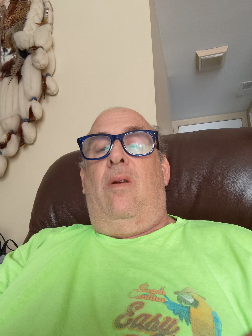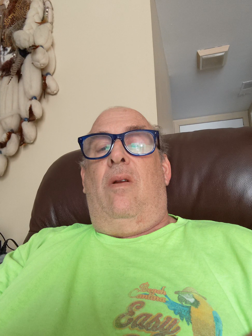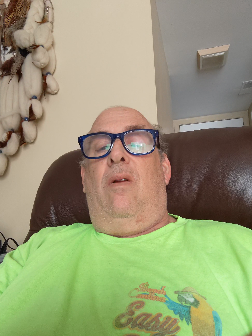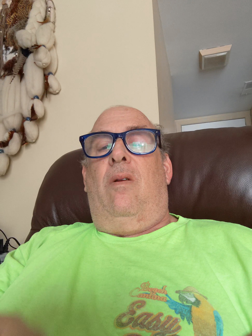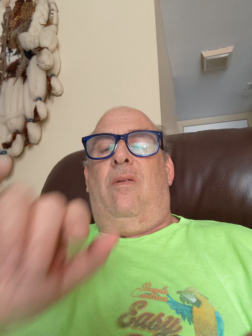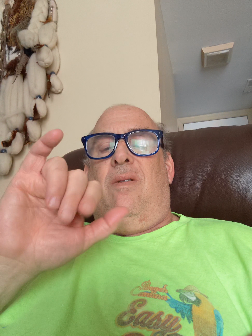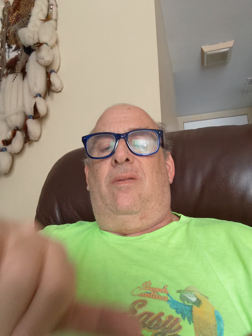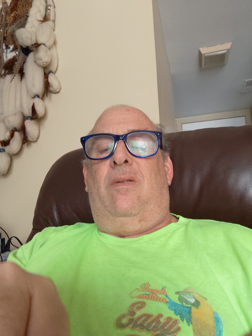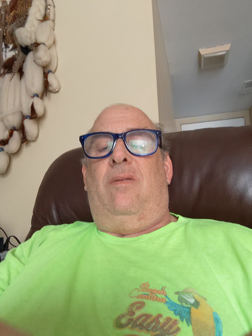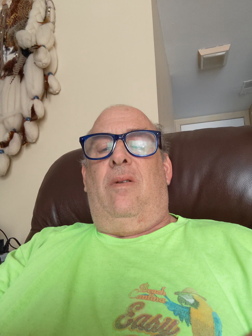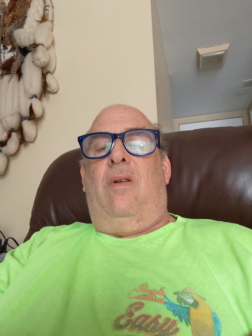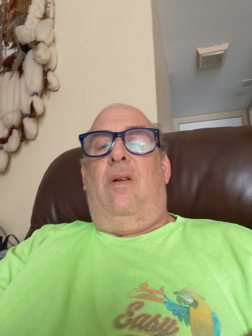stay